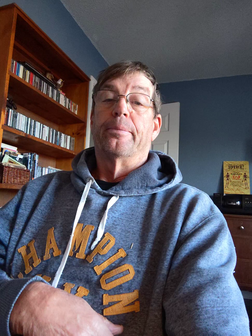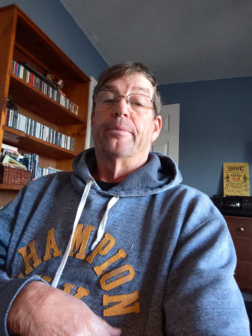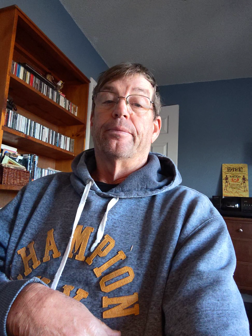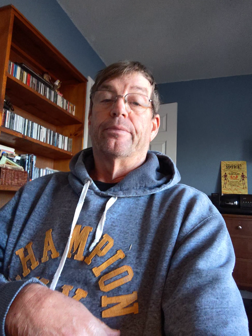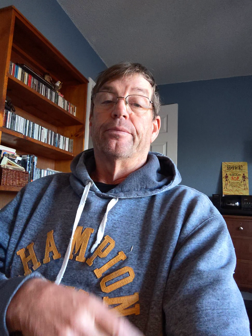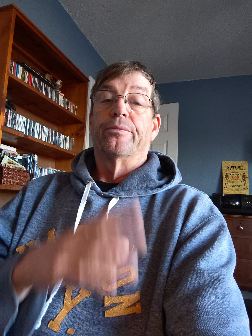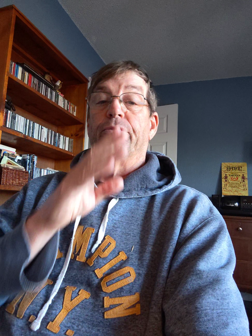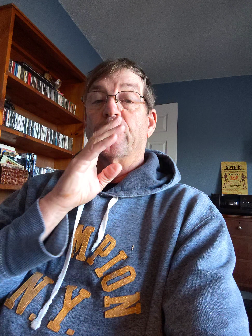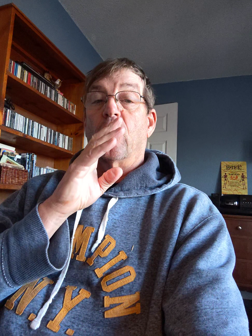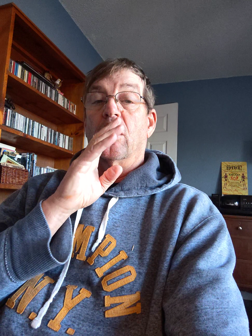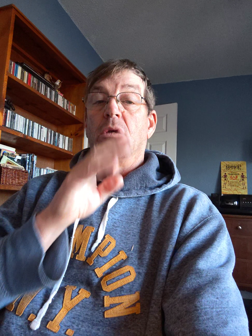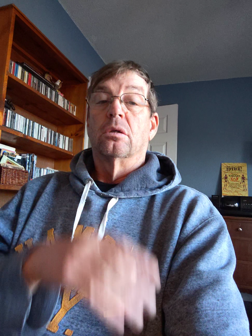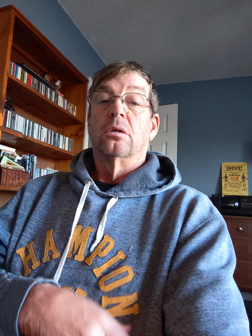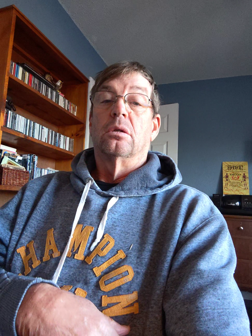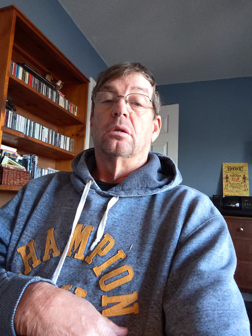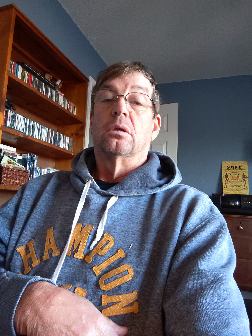talk